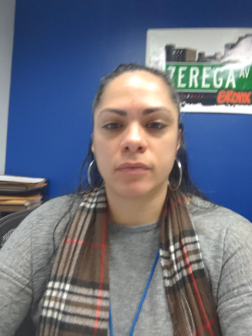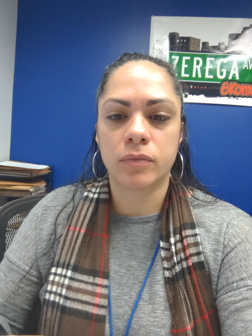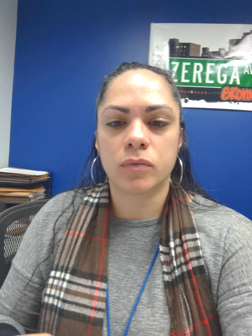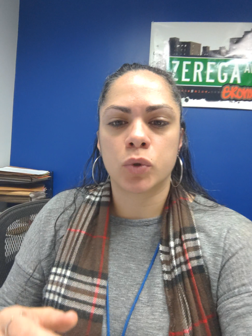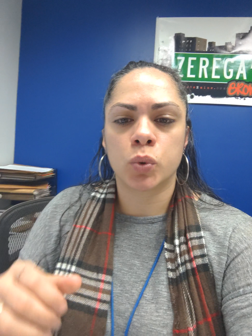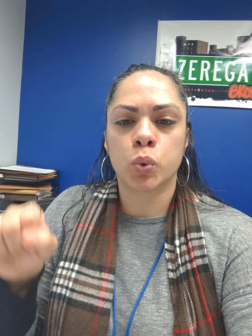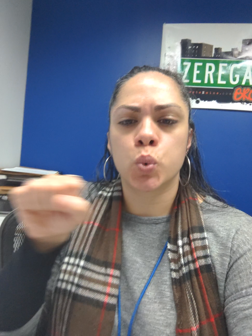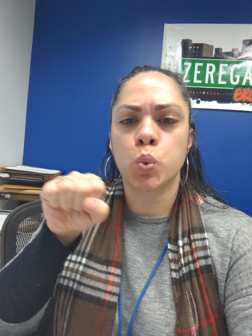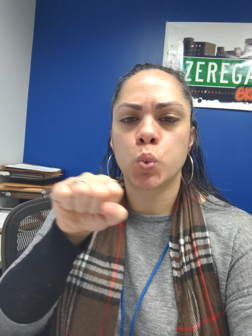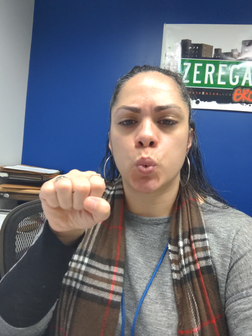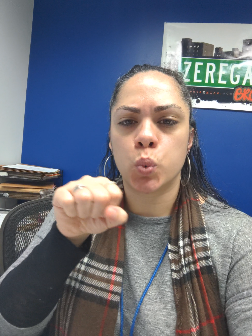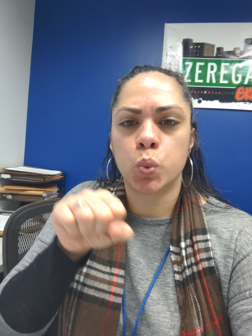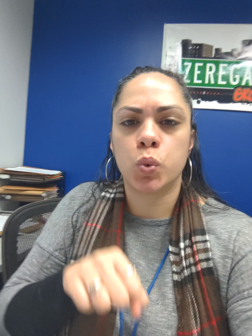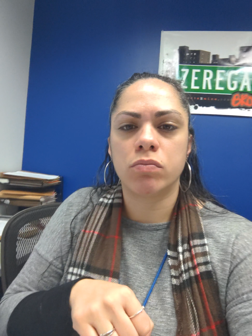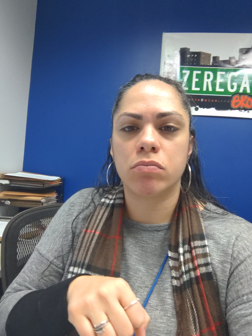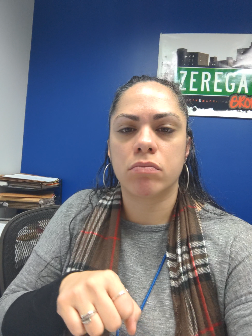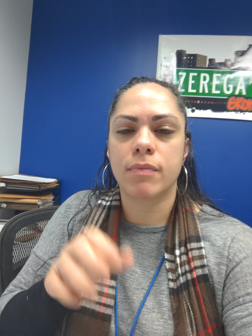shoe